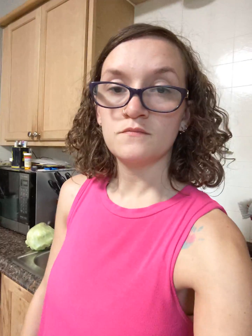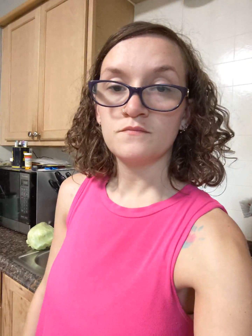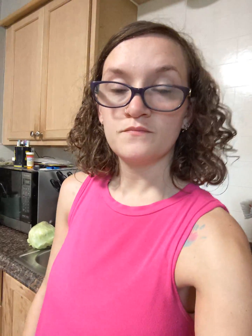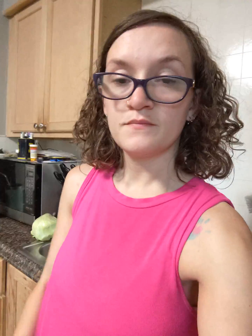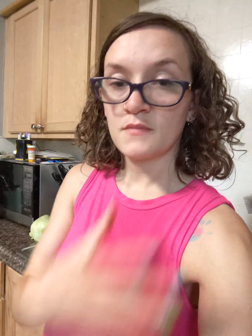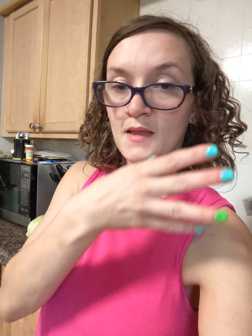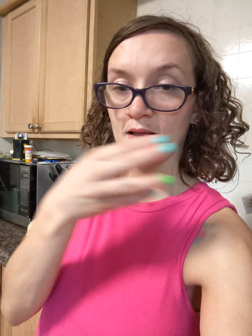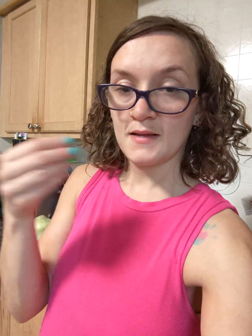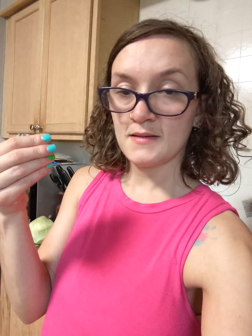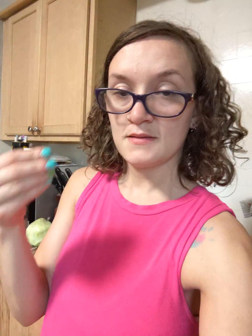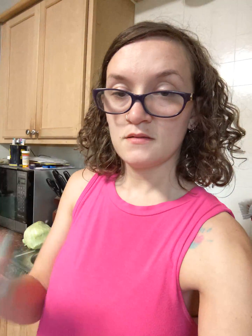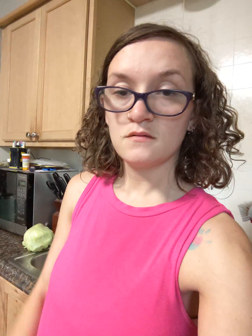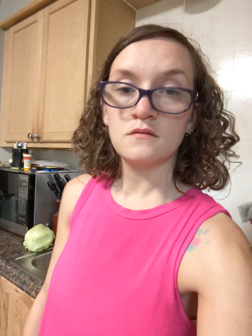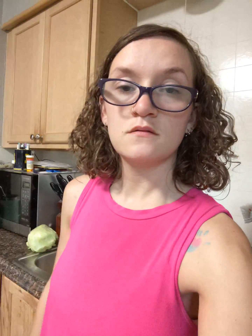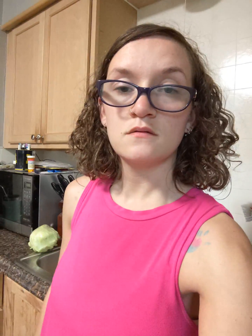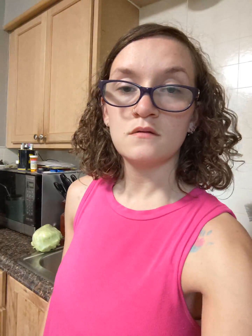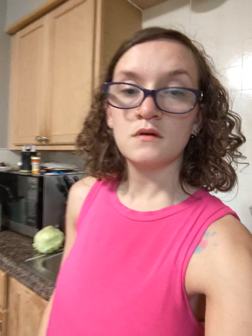and